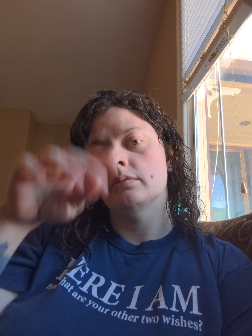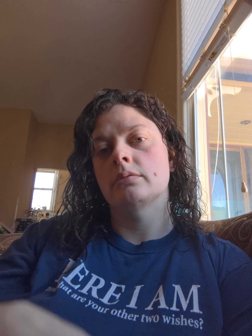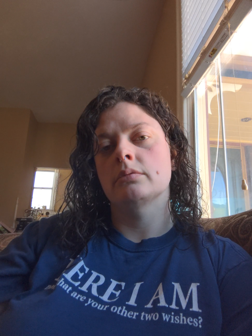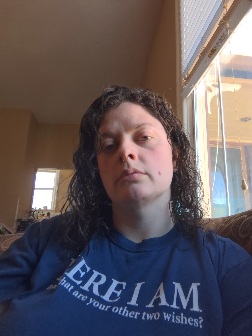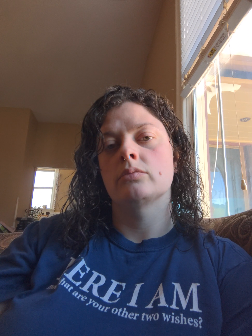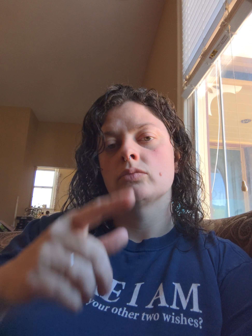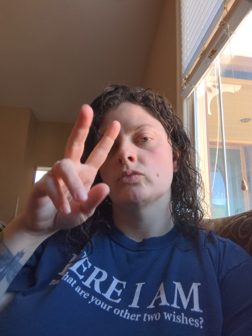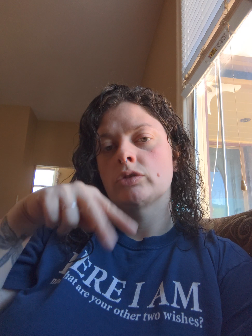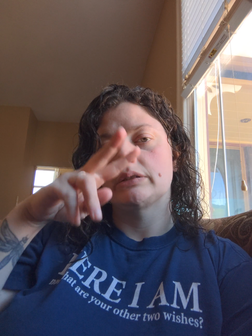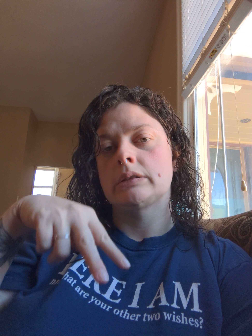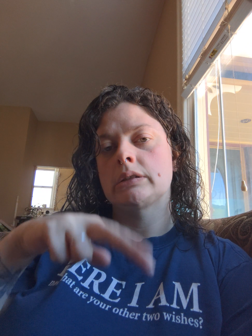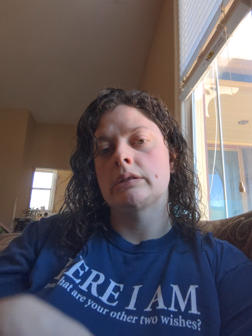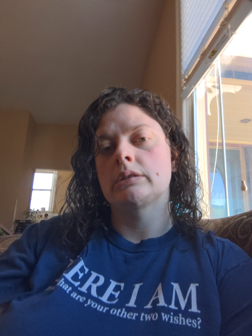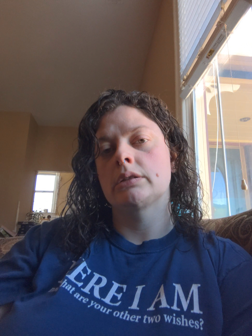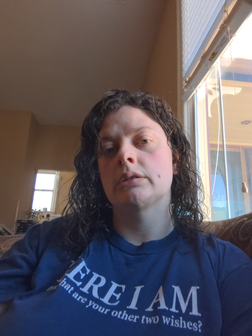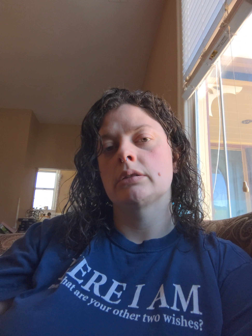read